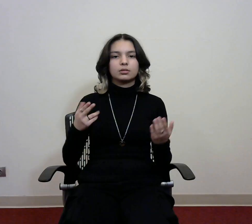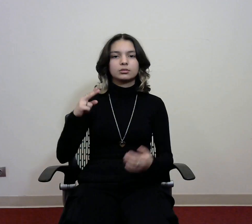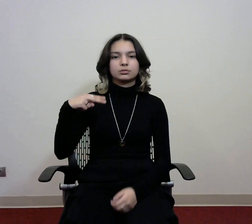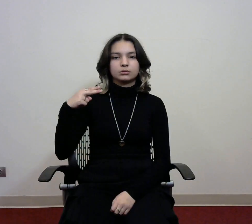D